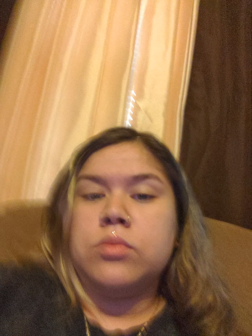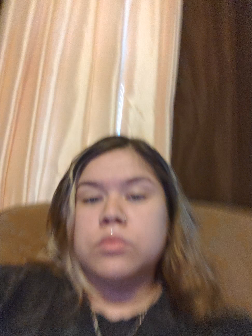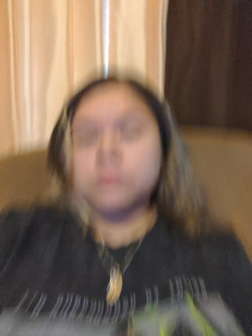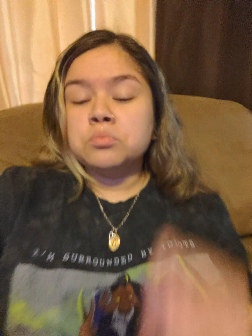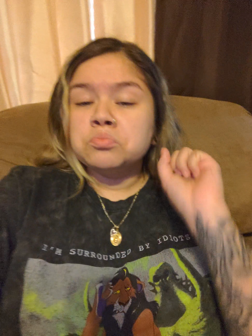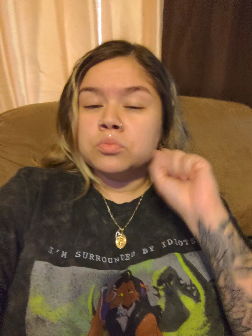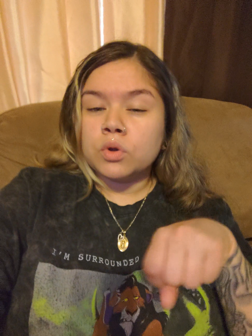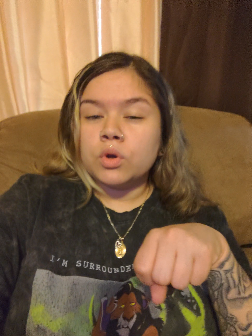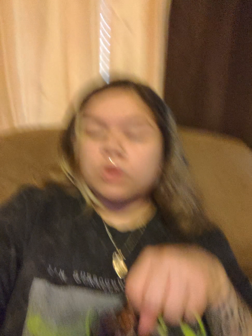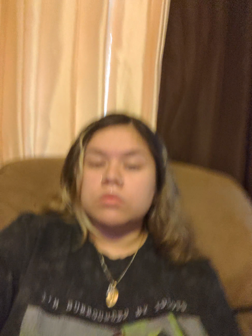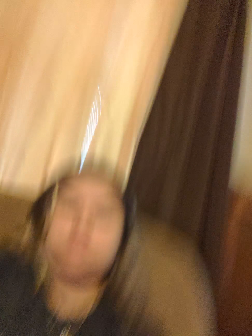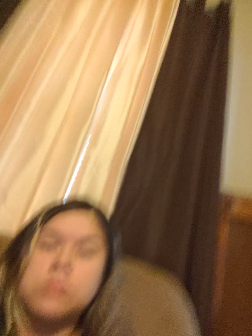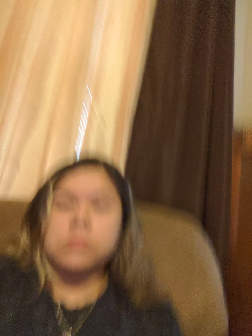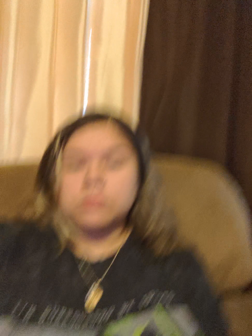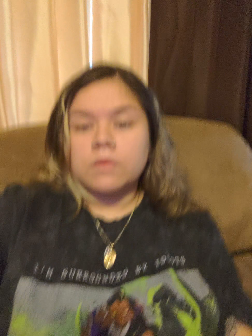could